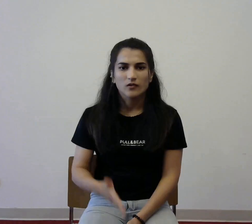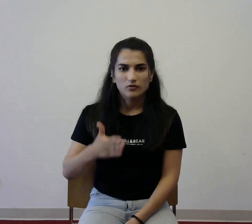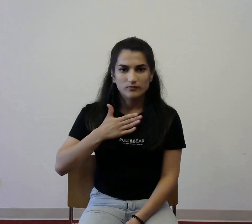mən